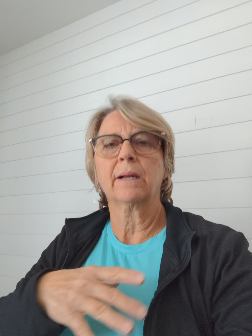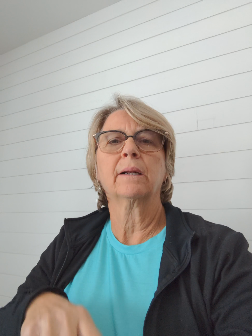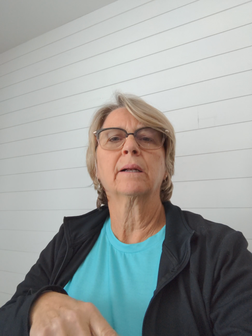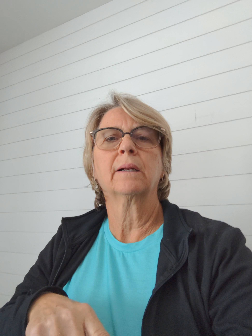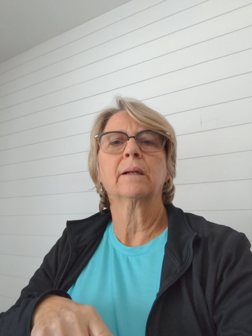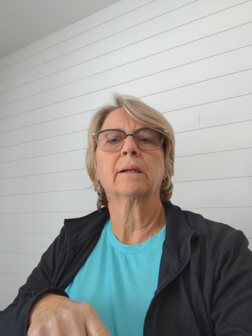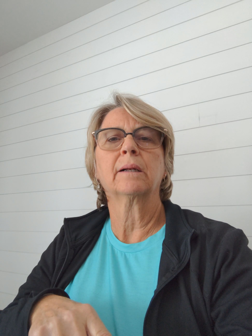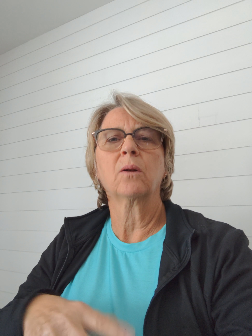man